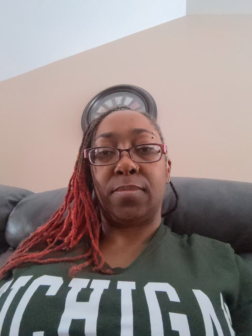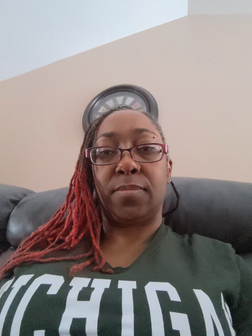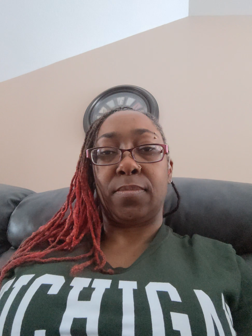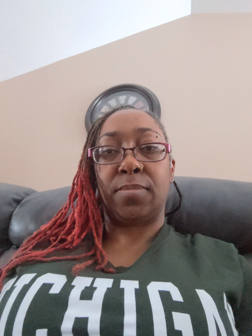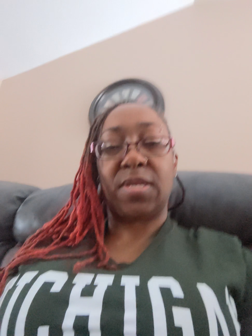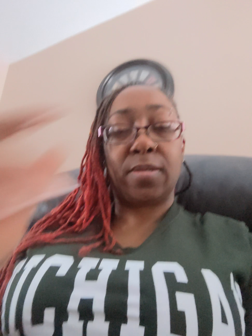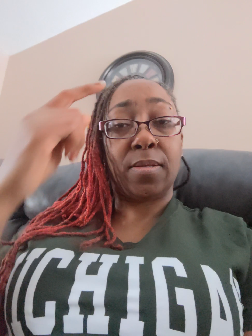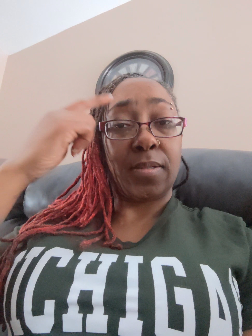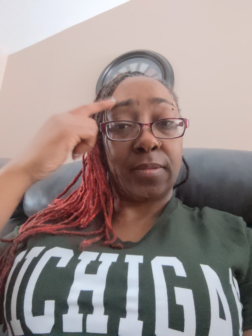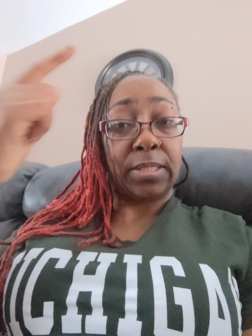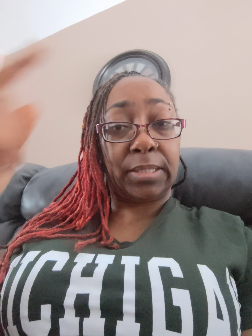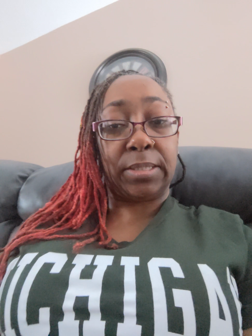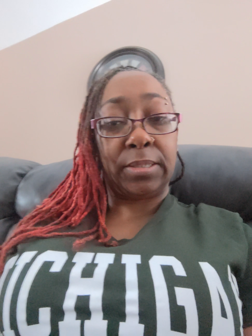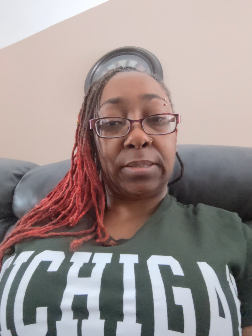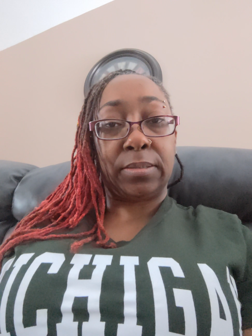think